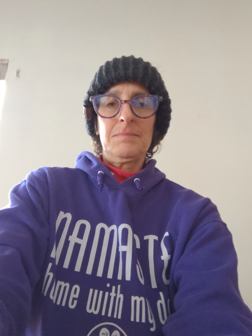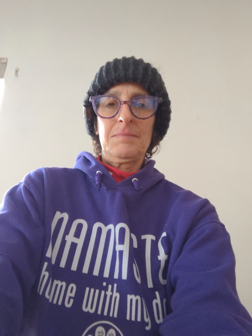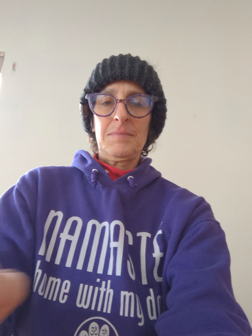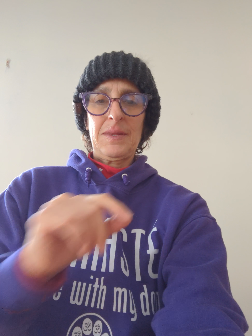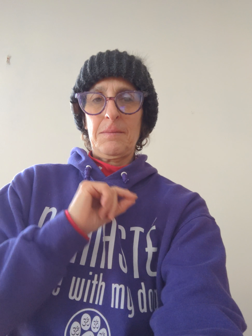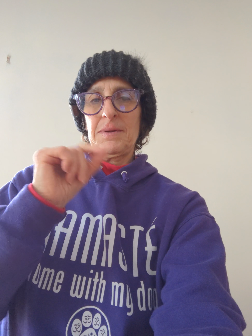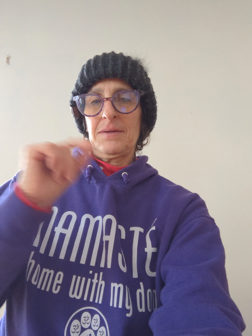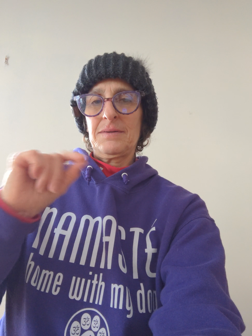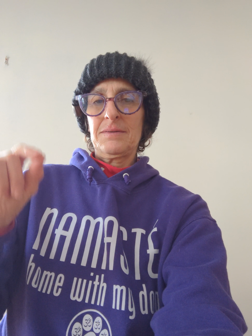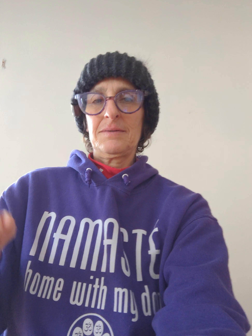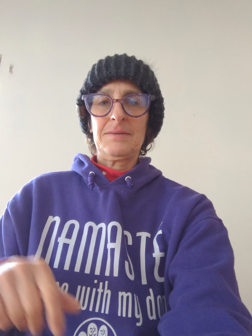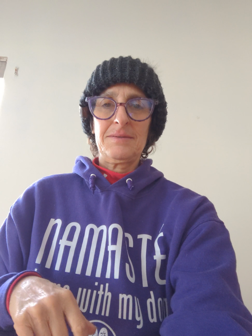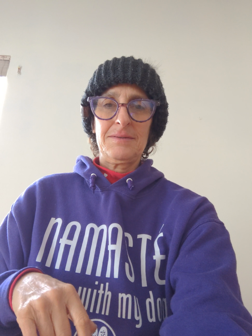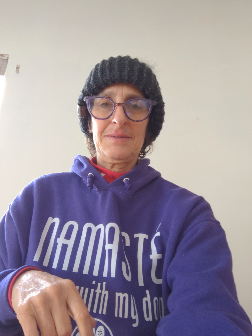pen